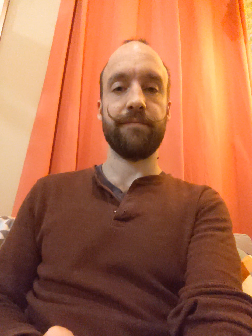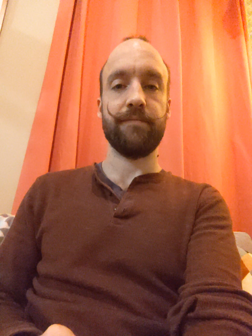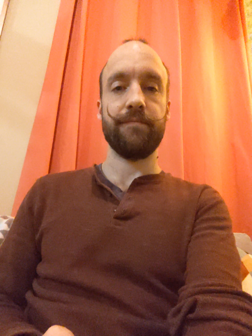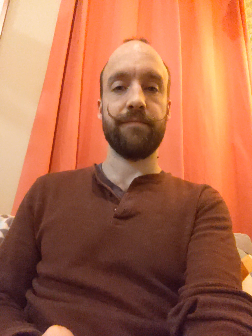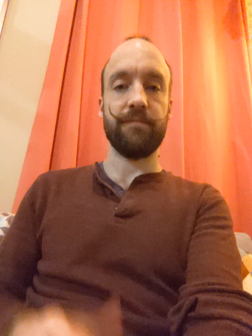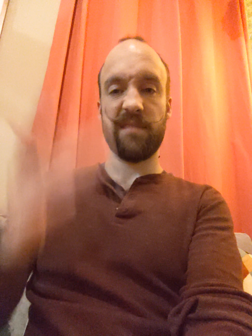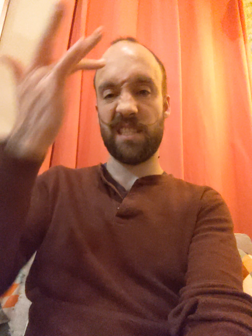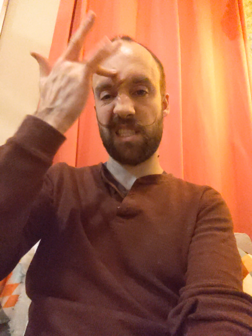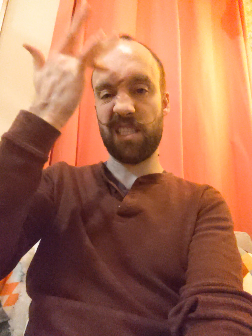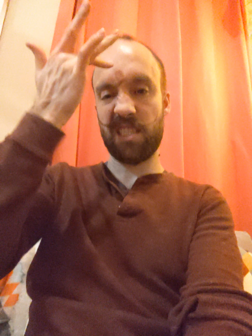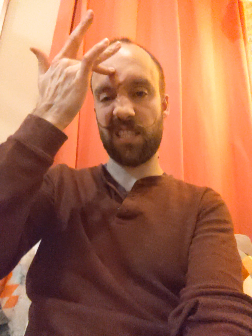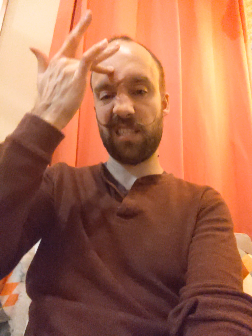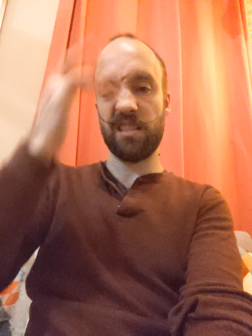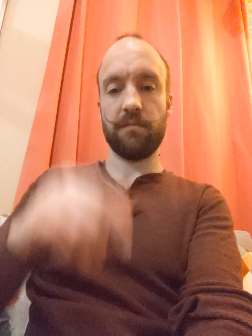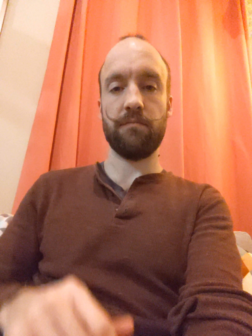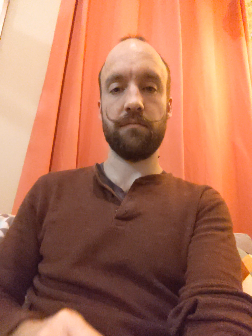sick